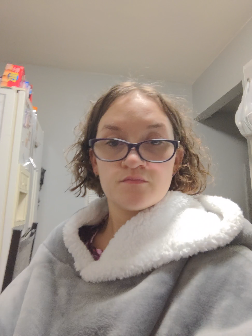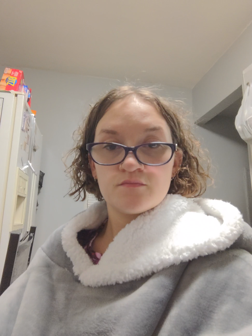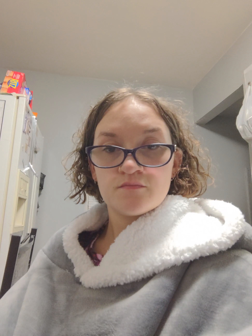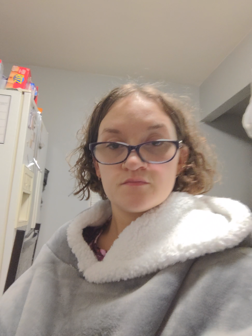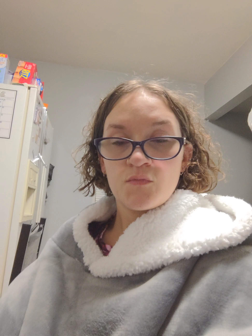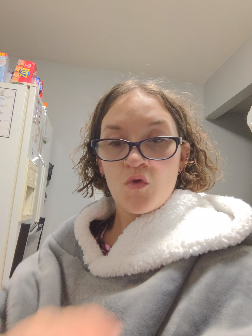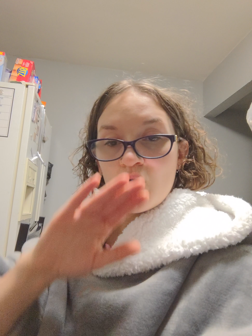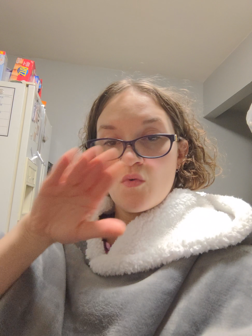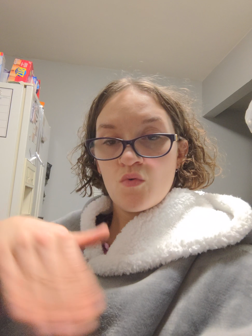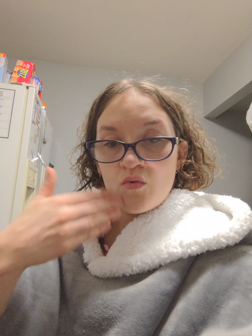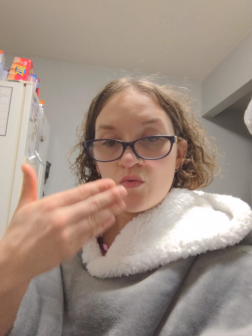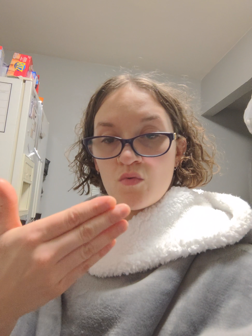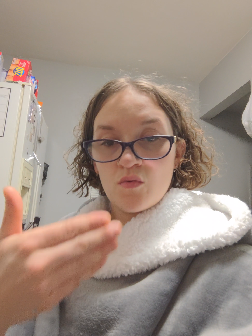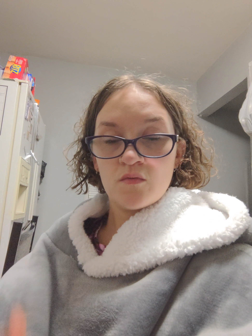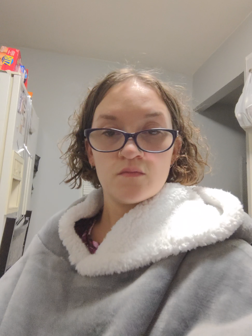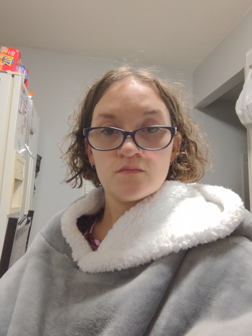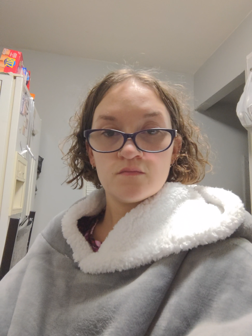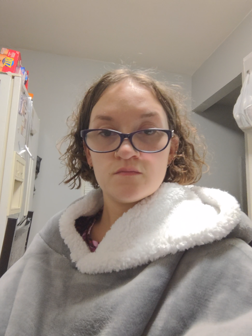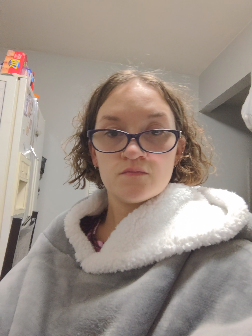all